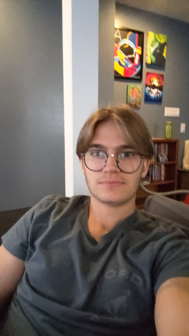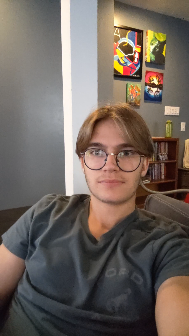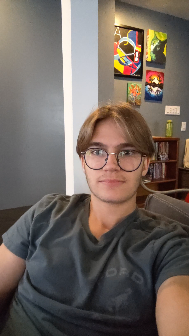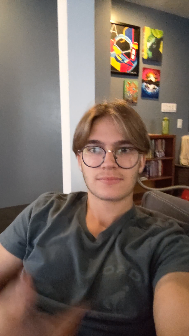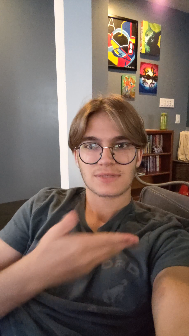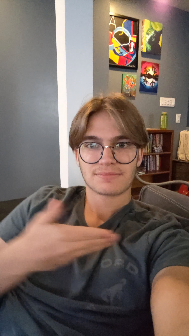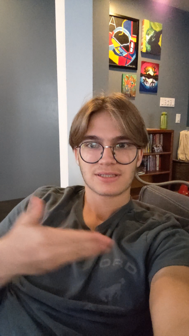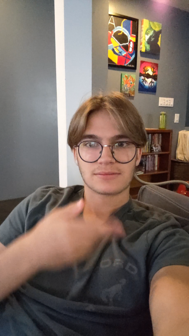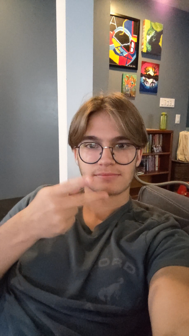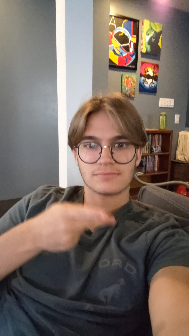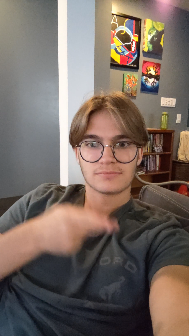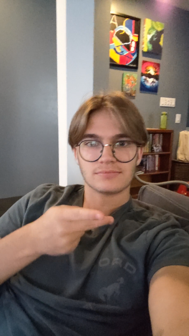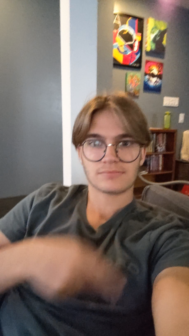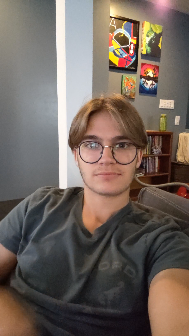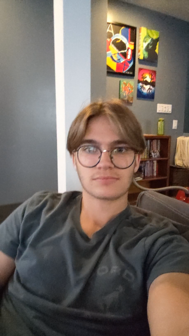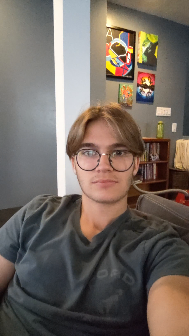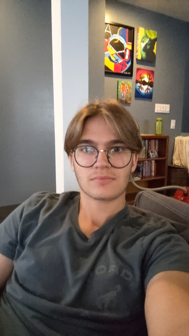babysitter